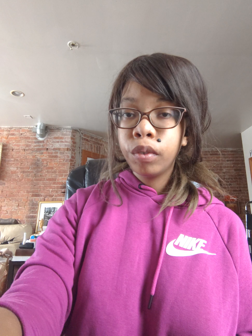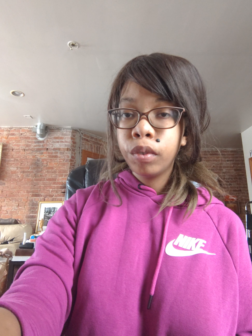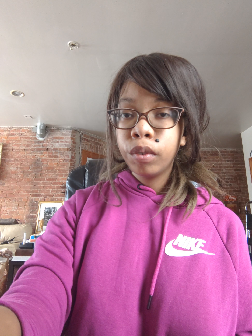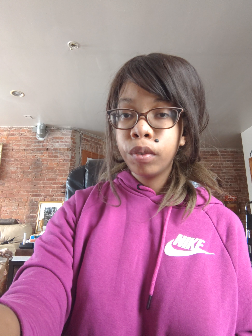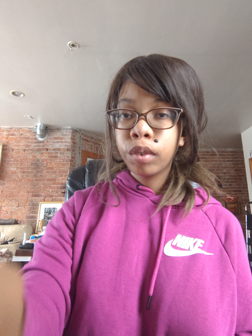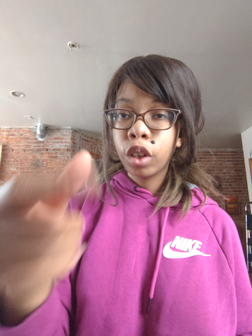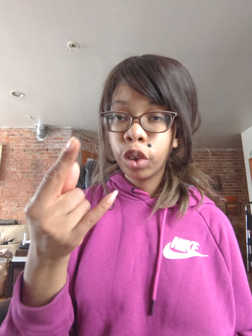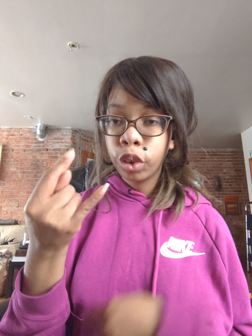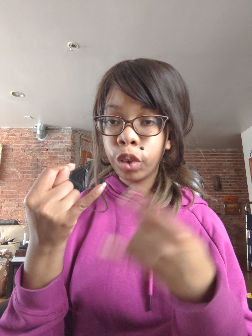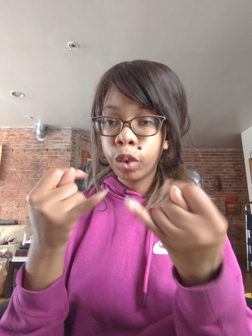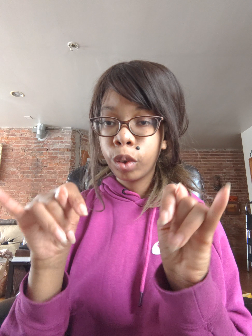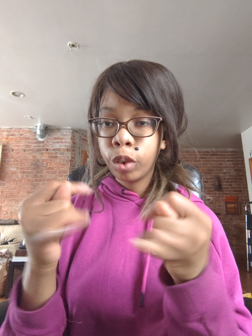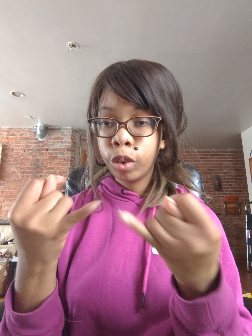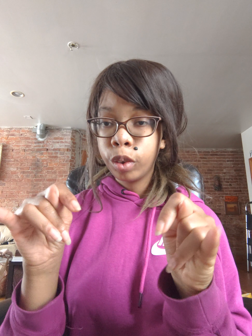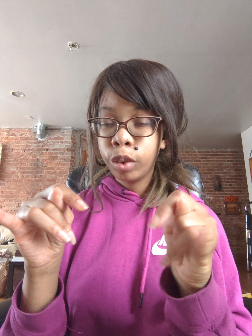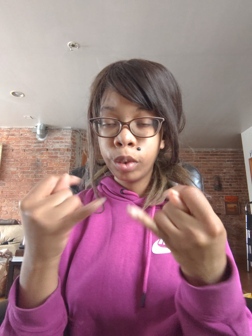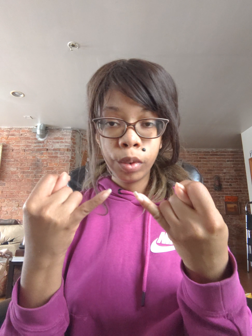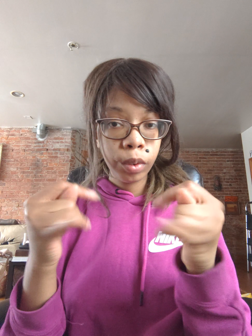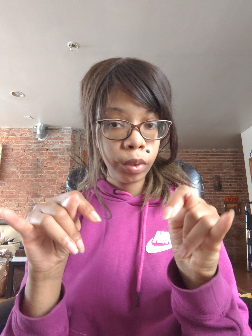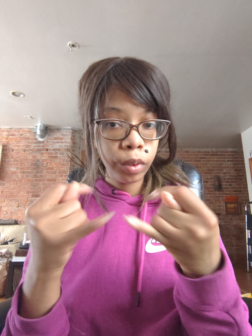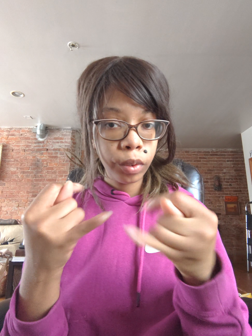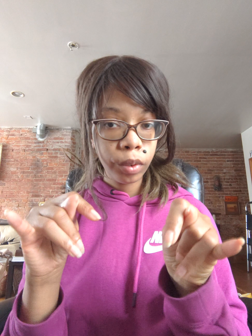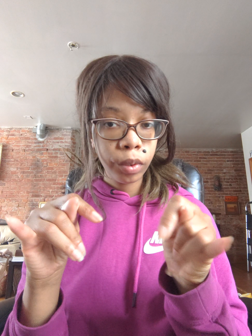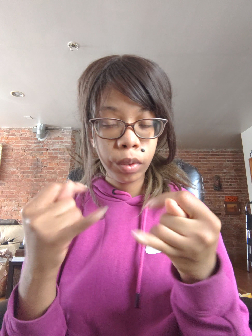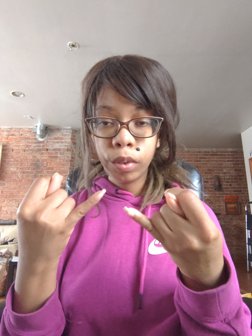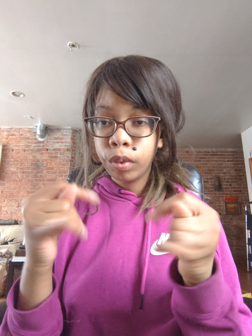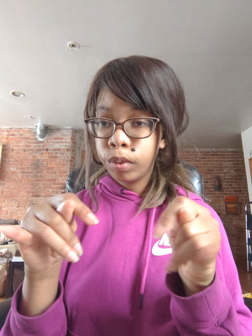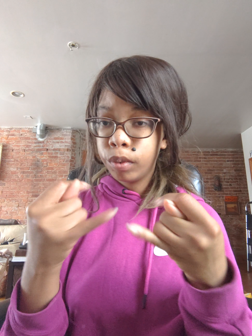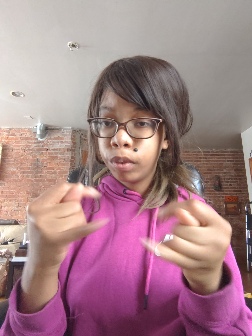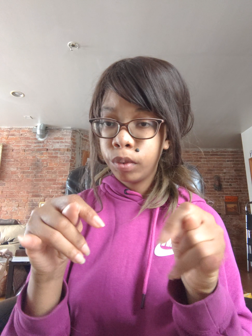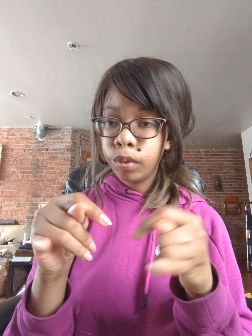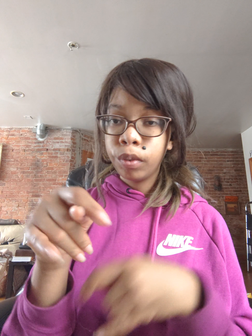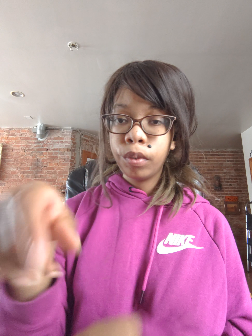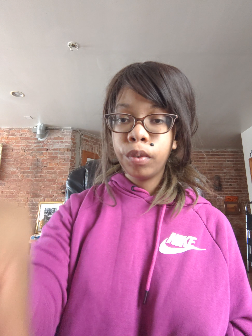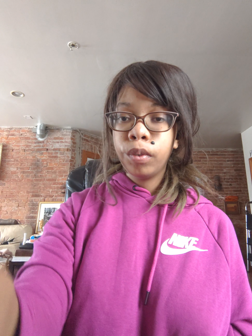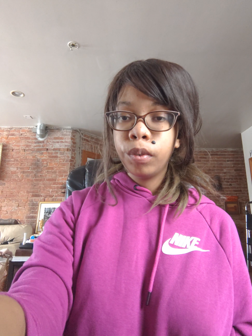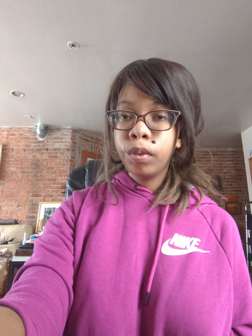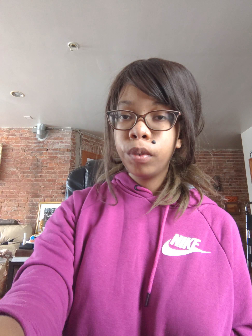toy